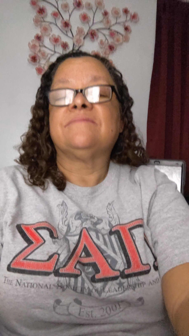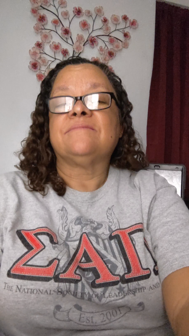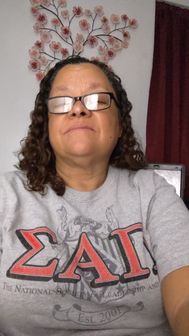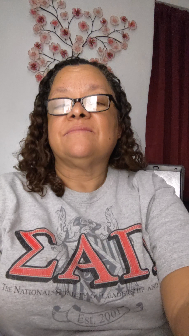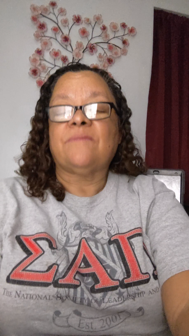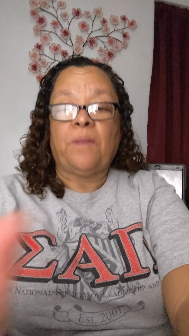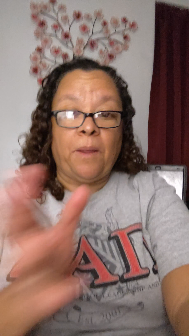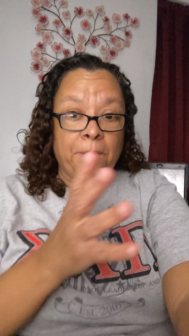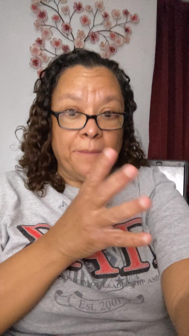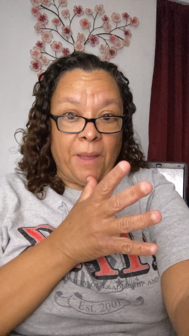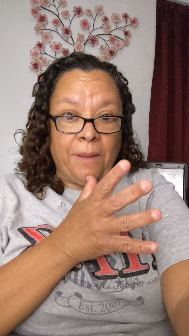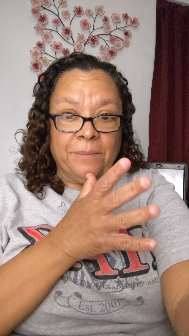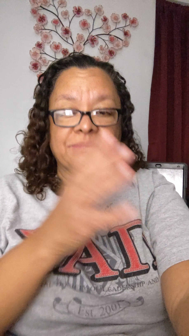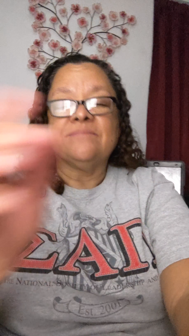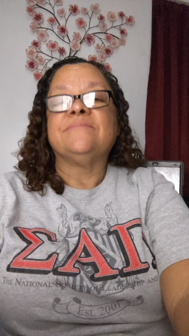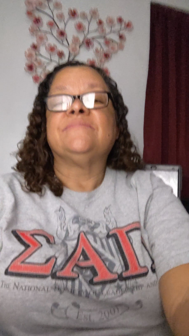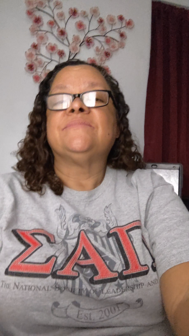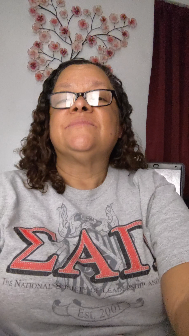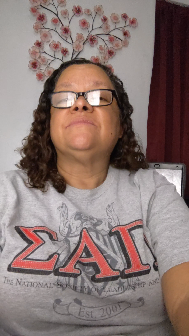mommy